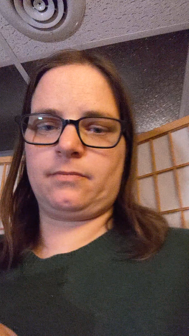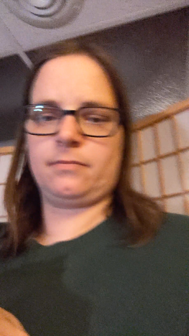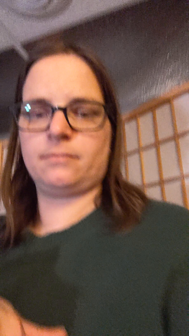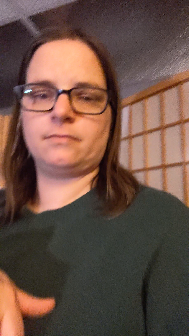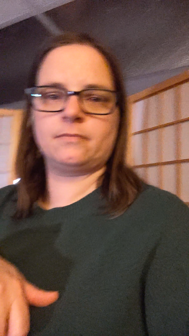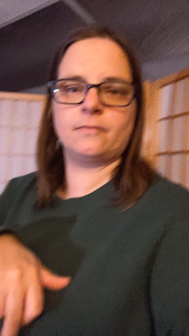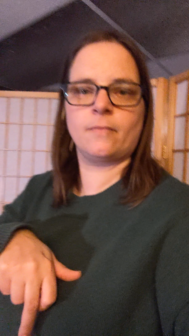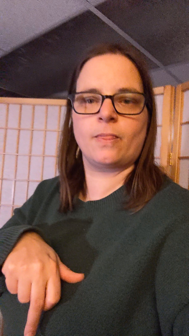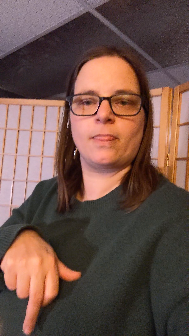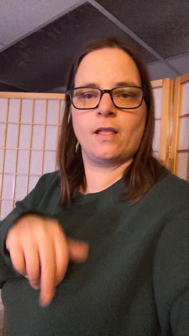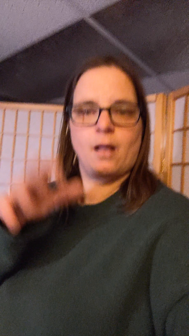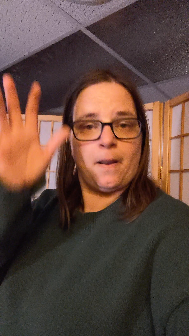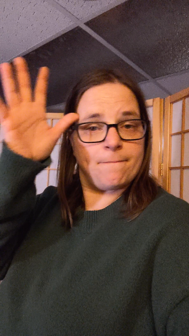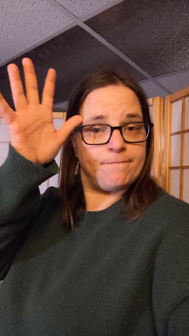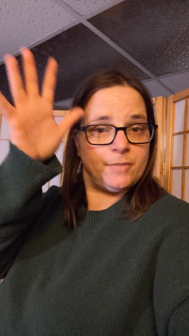moose